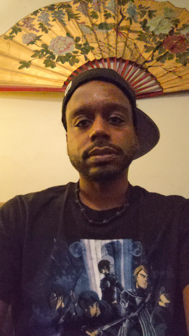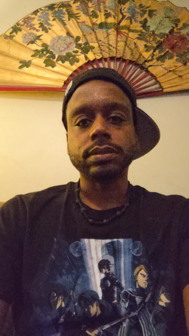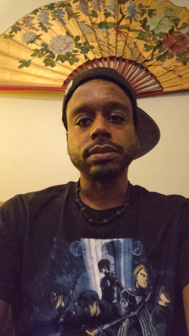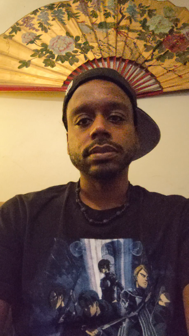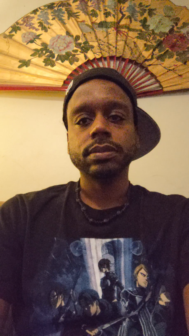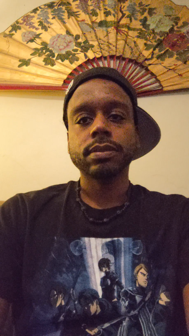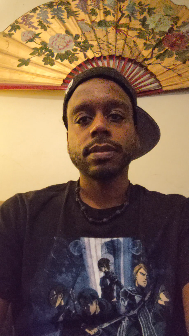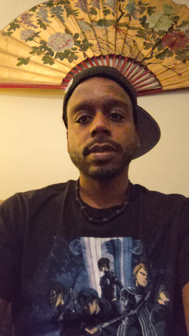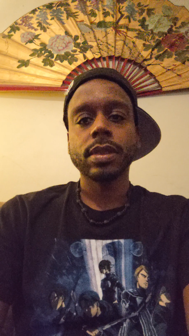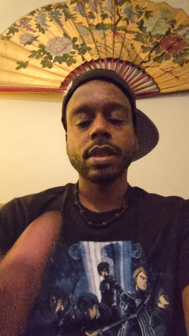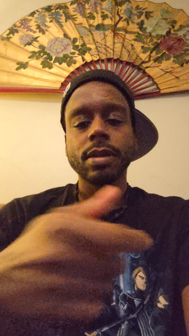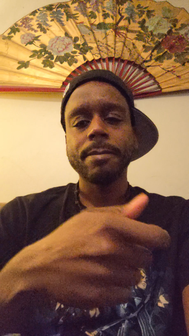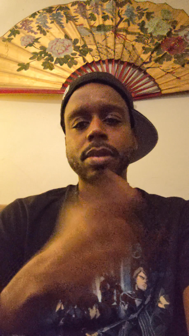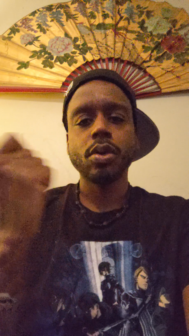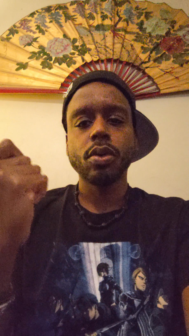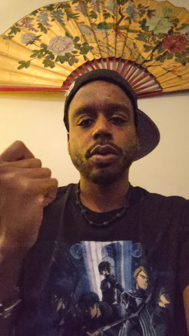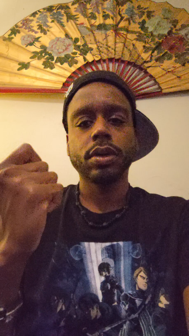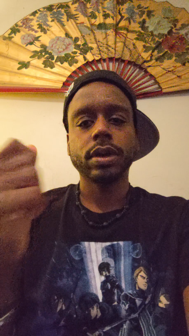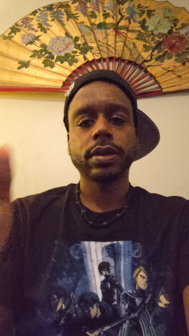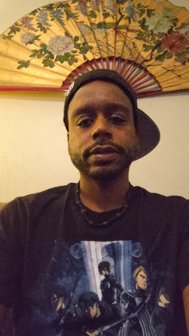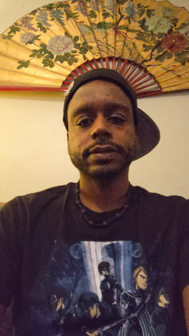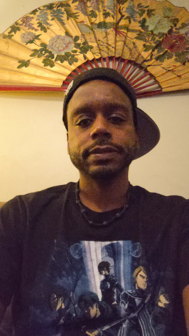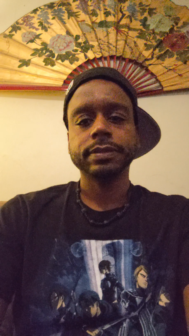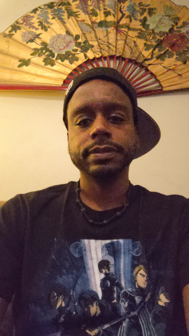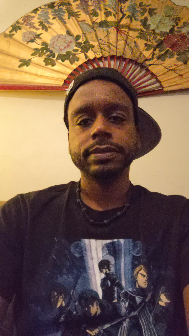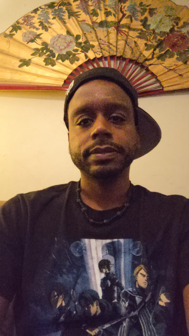pull